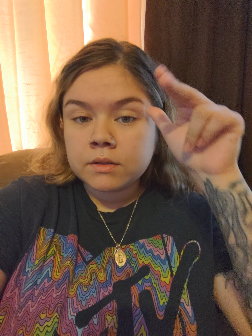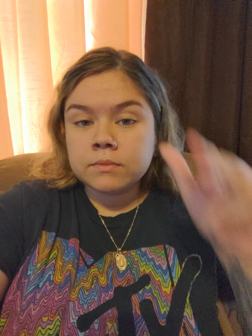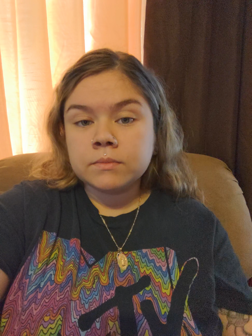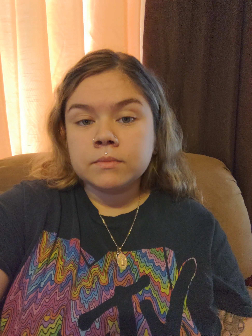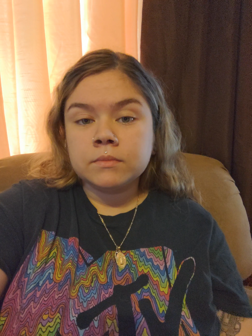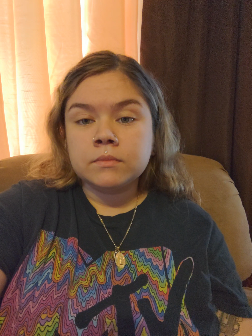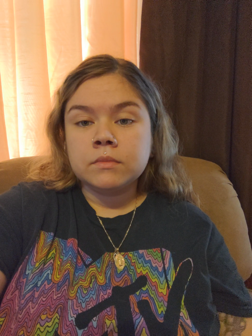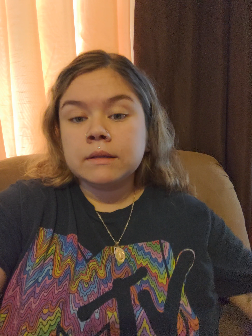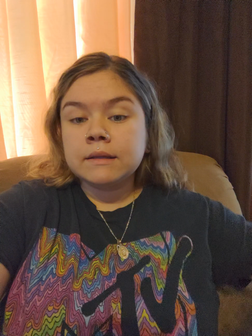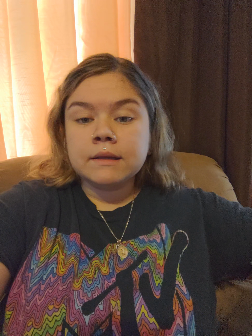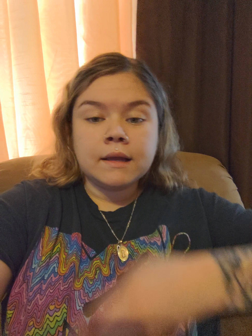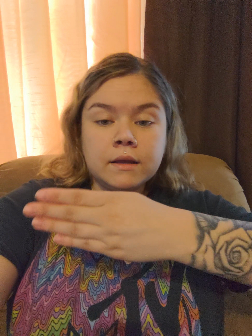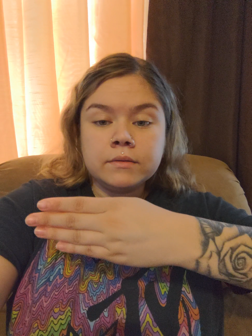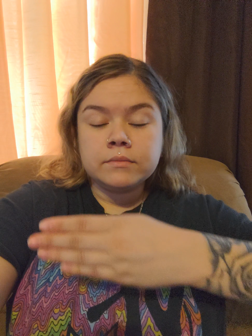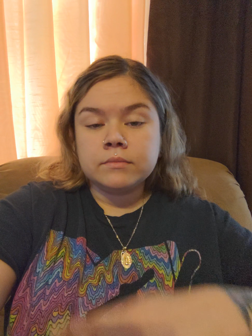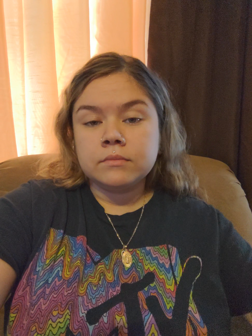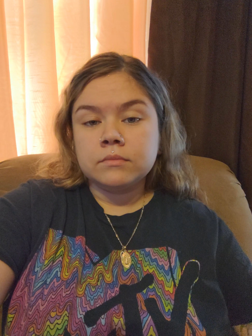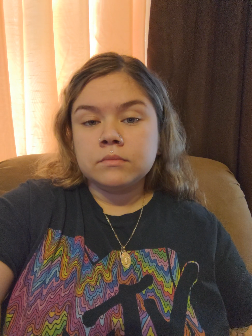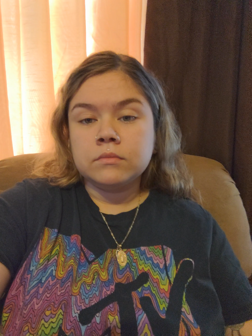kick